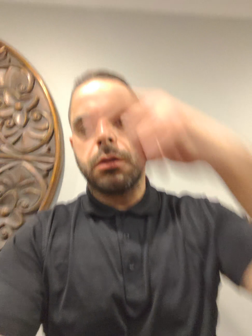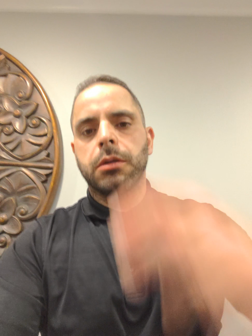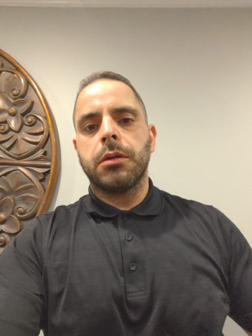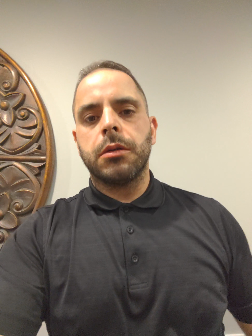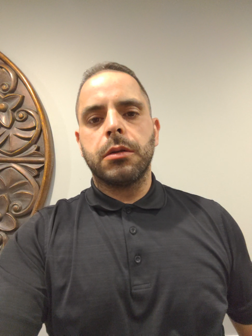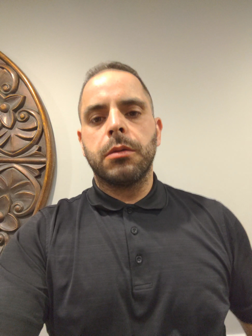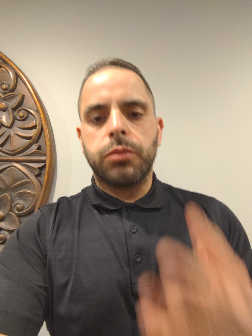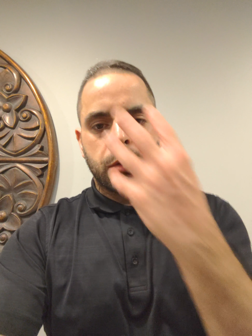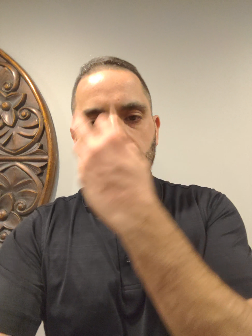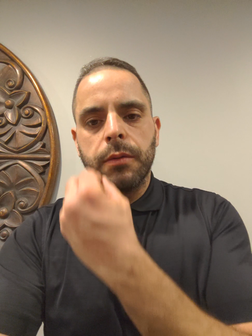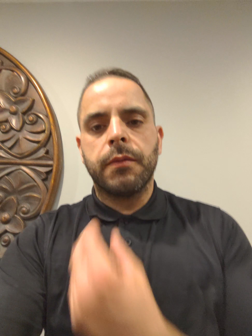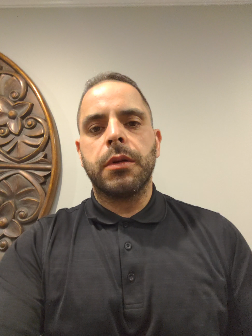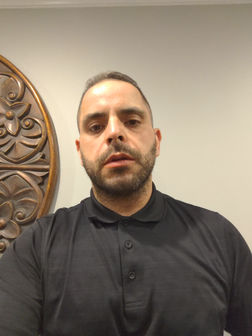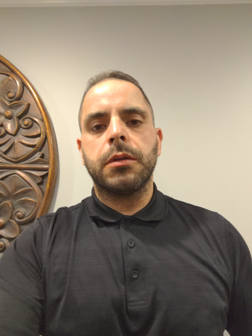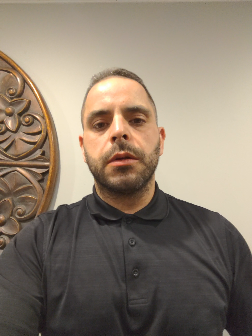pretty